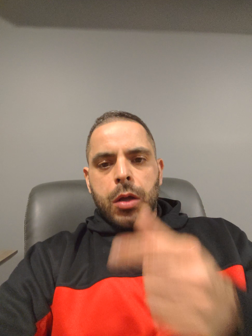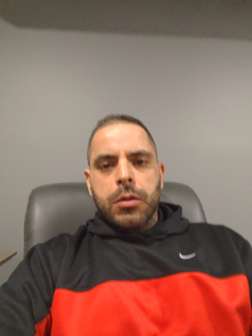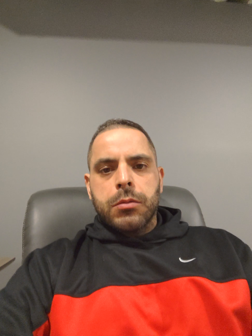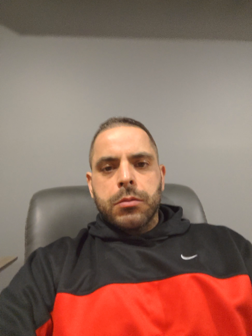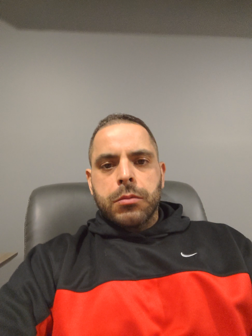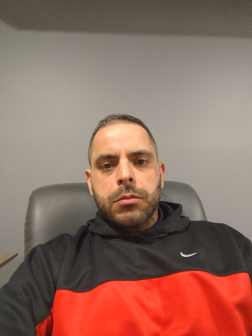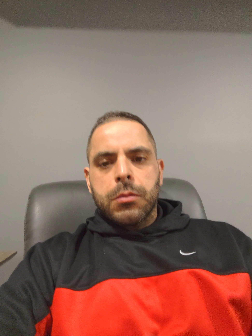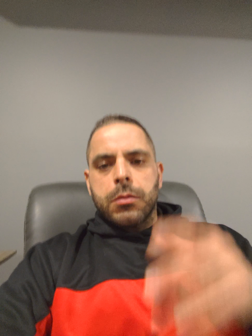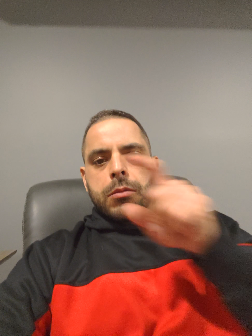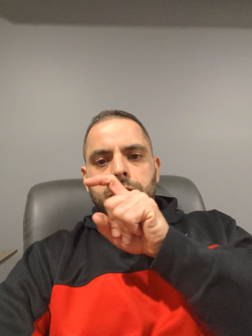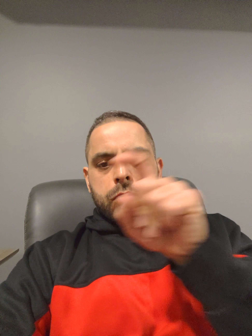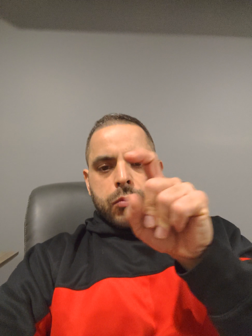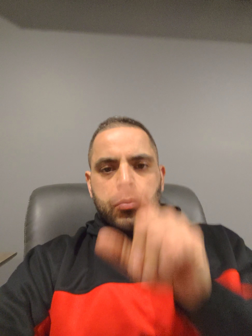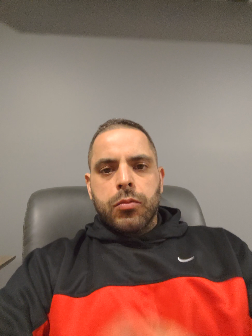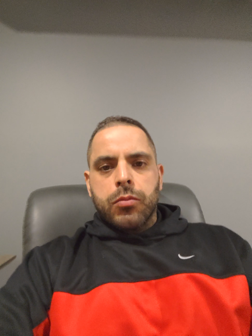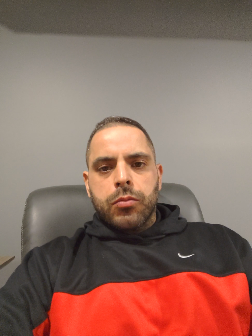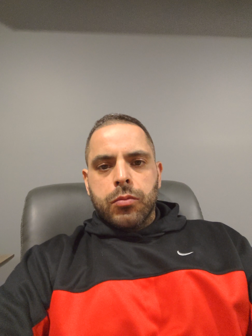closet